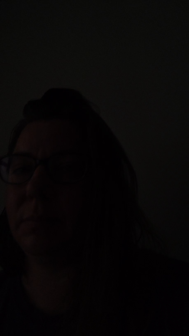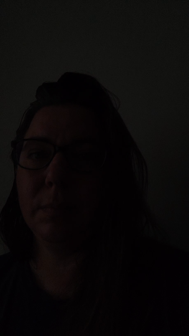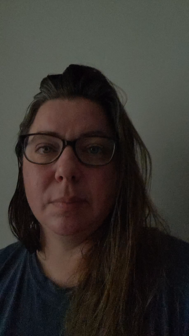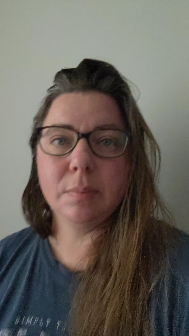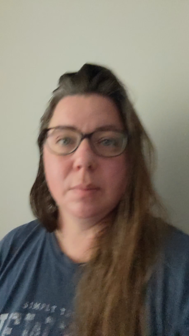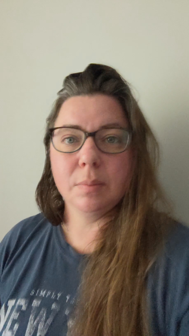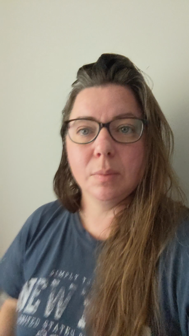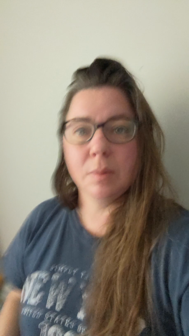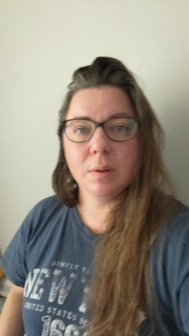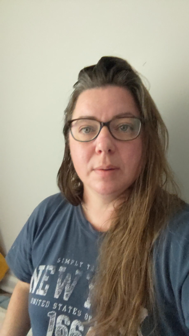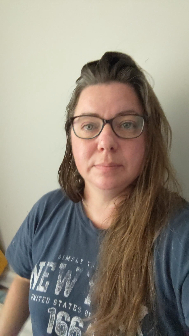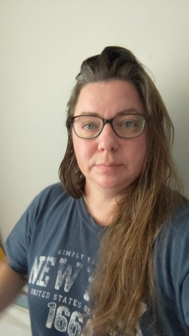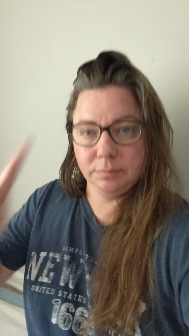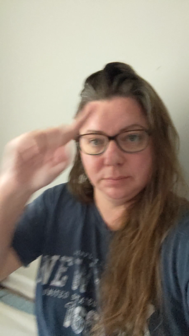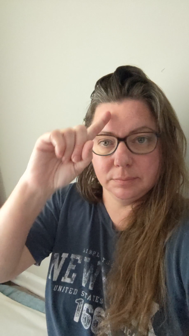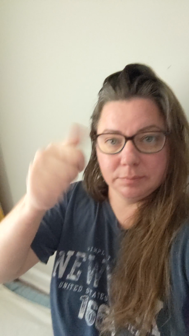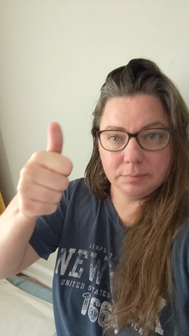dime